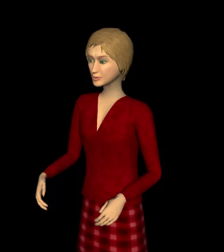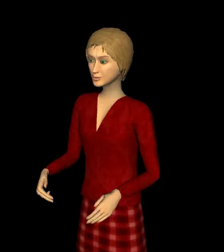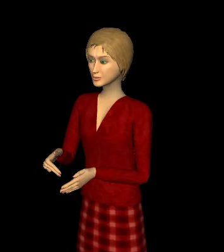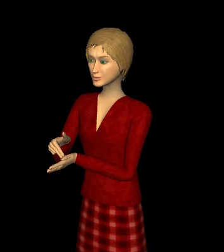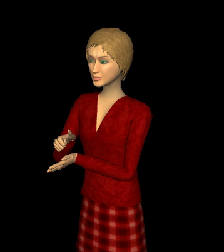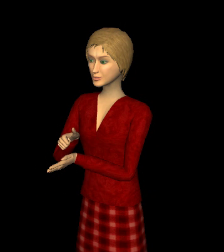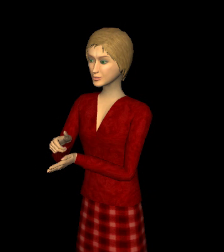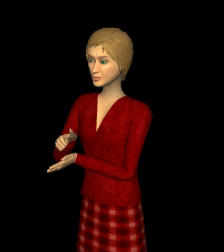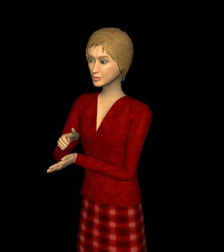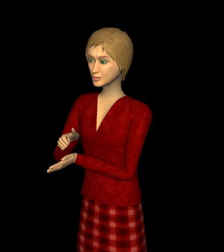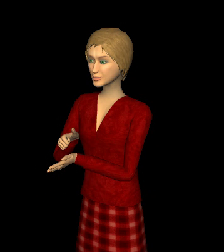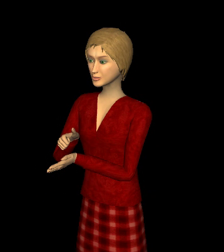سمنة